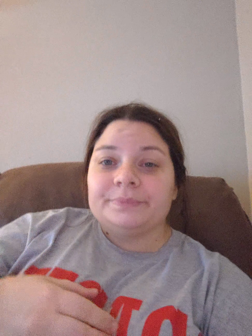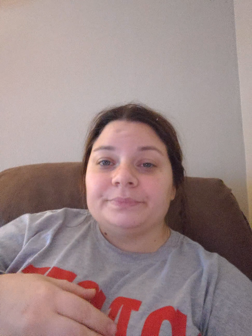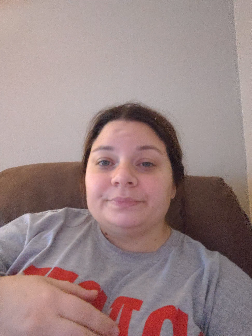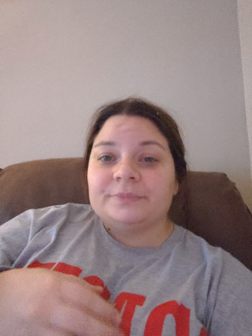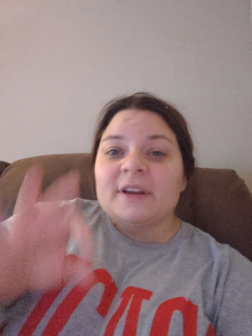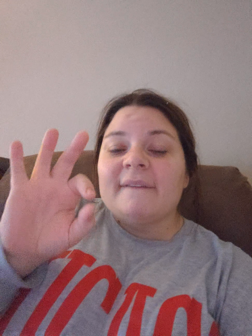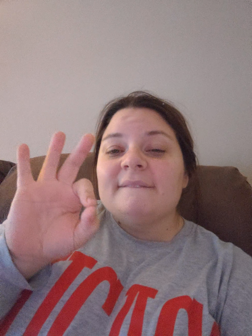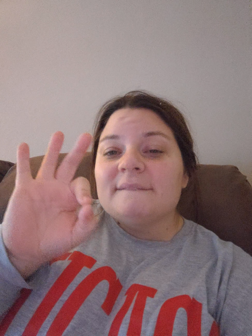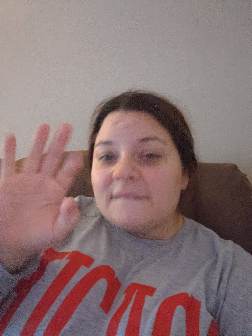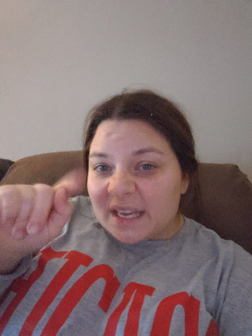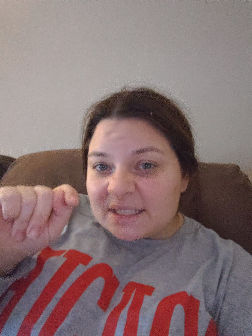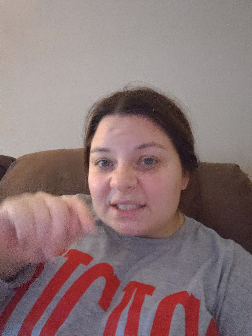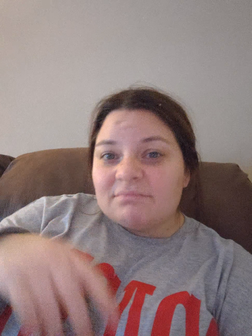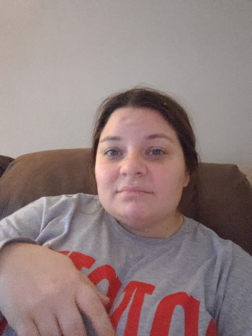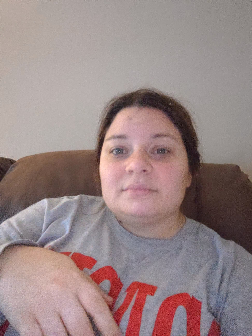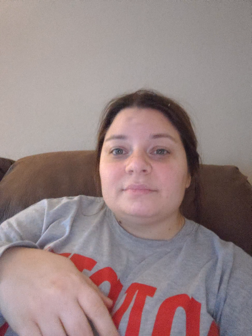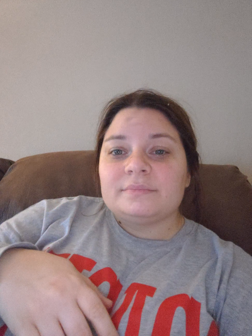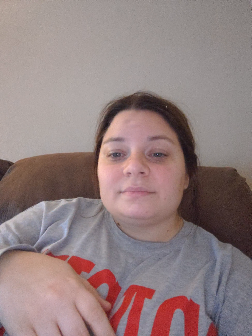feet